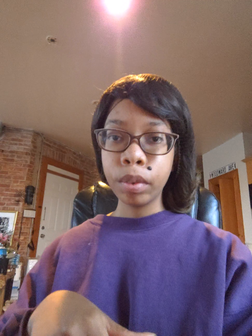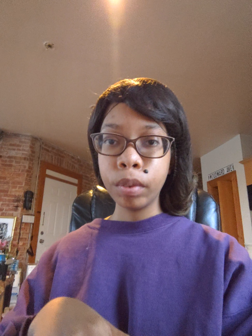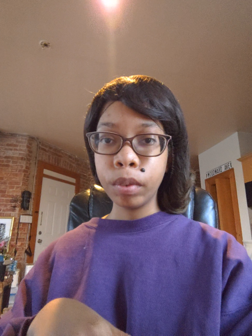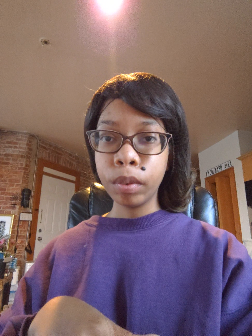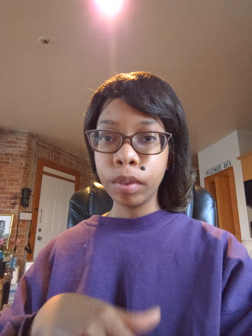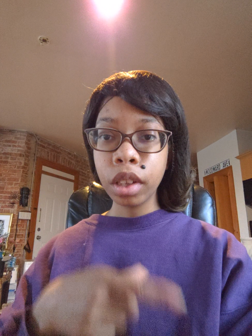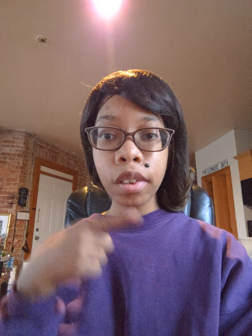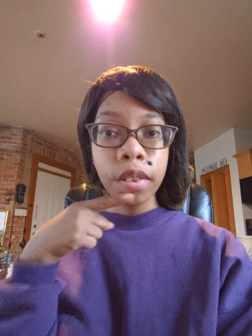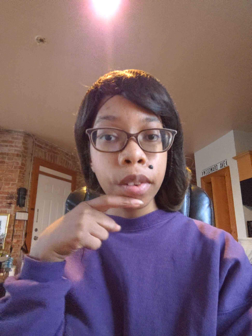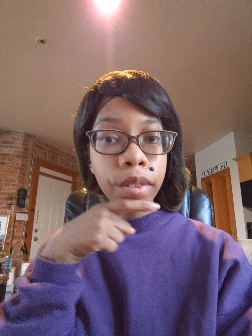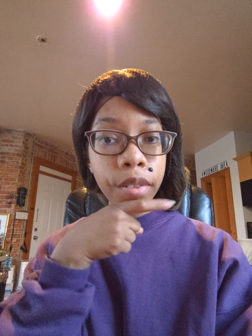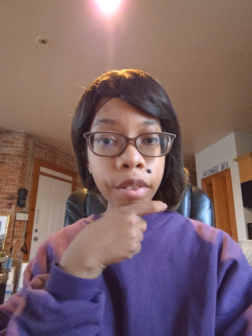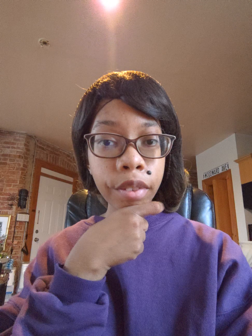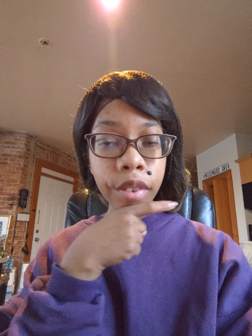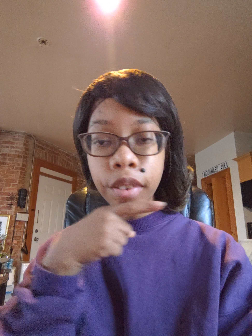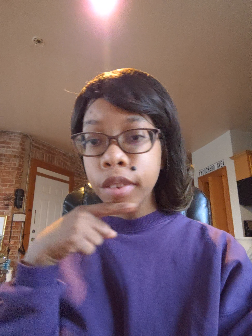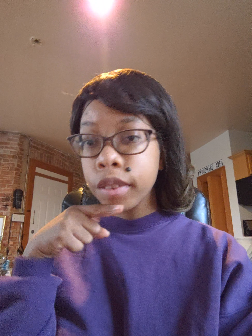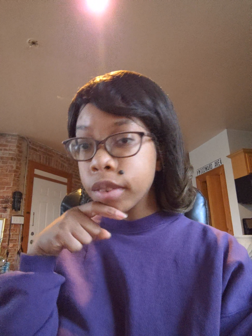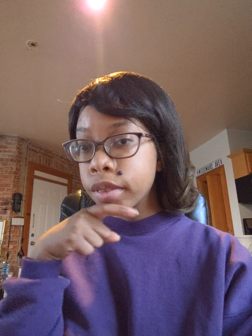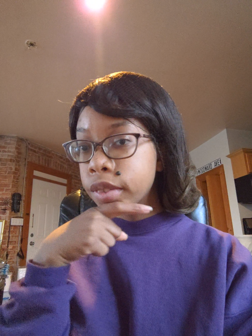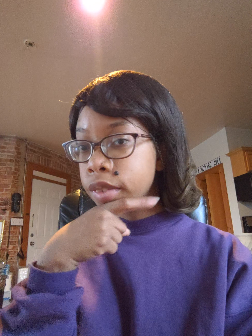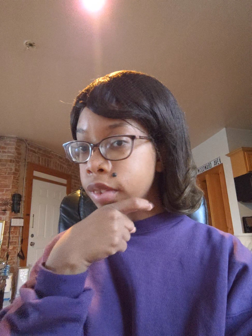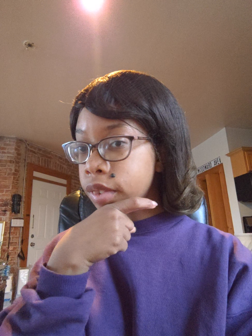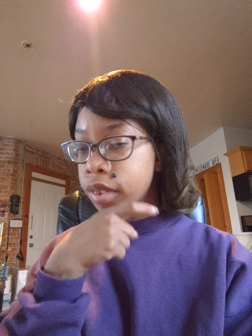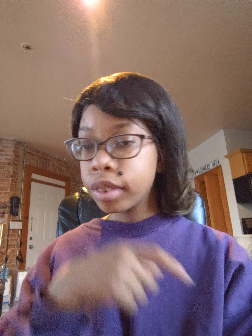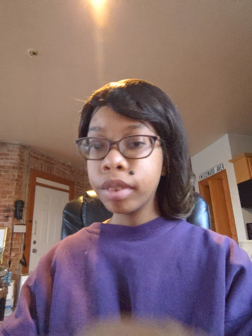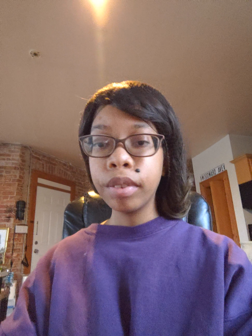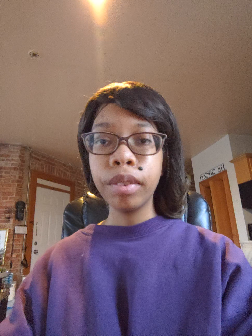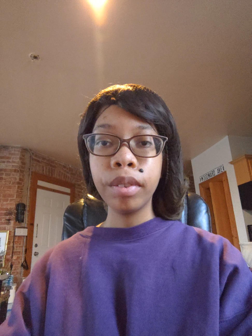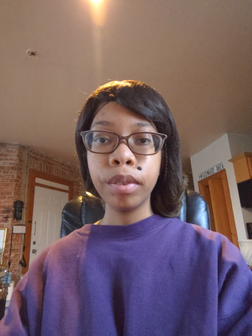cereal